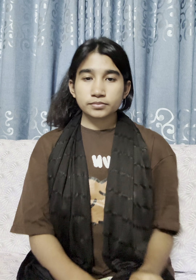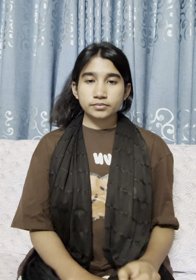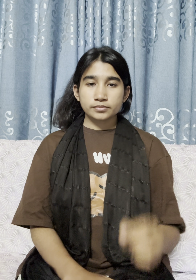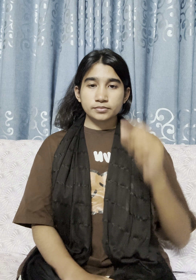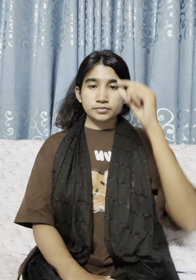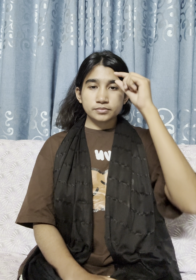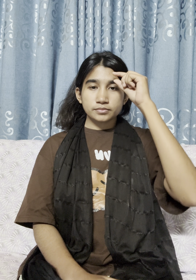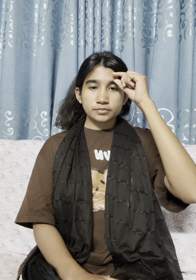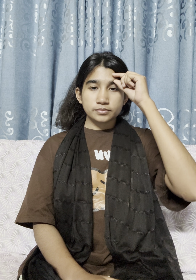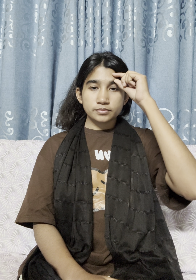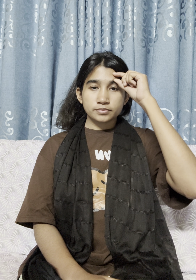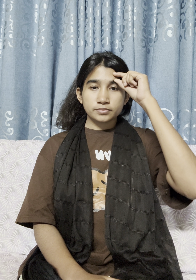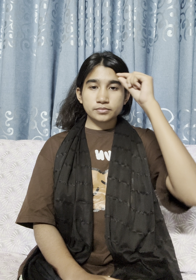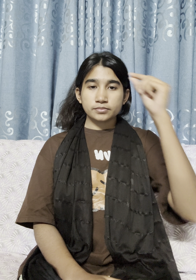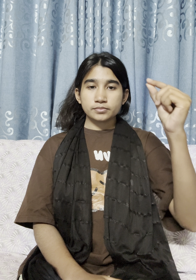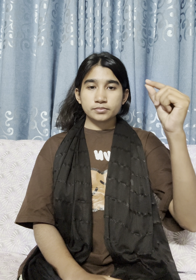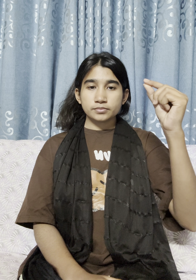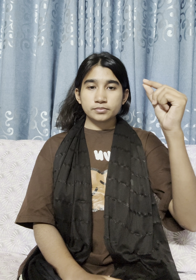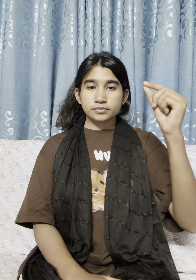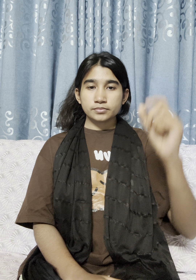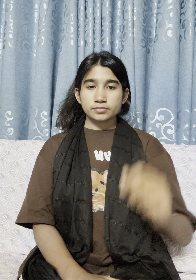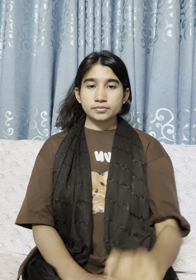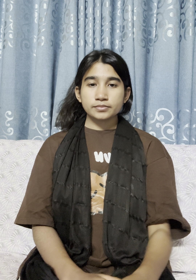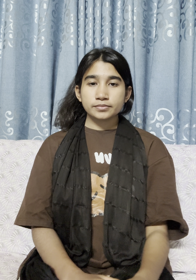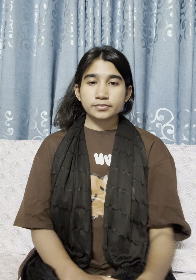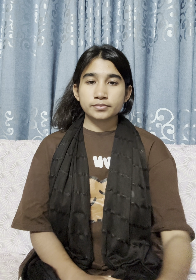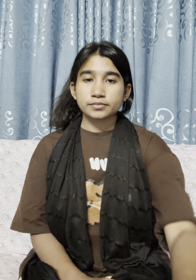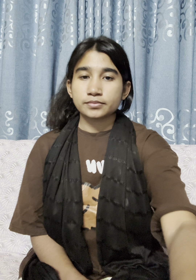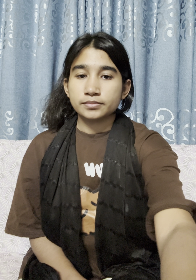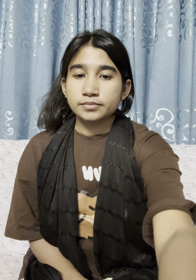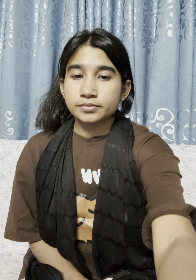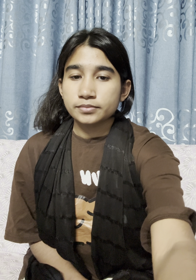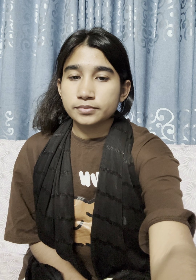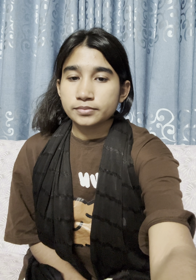চিন্তা